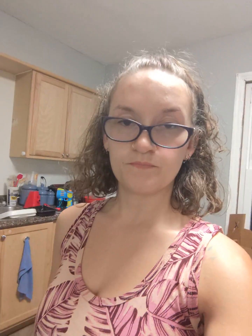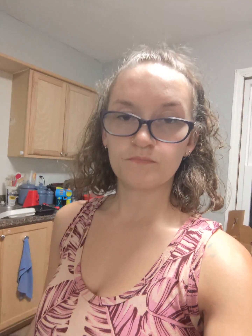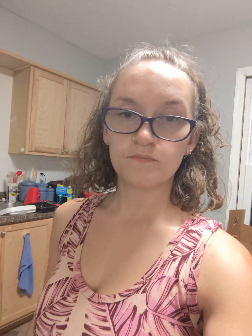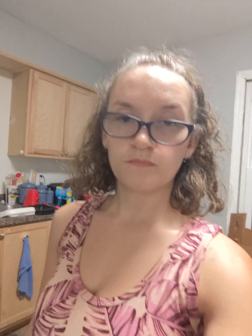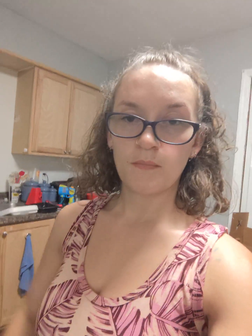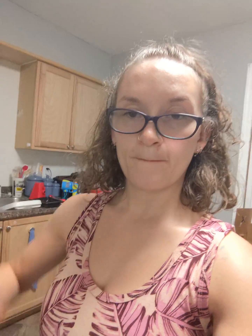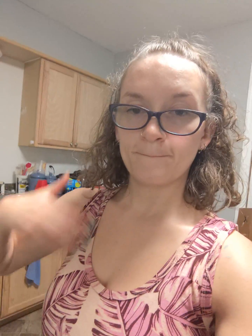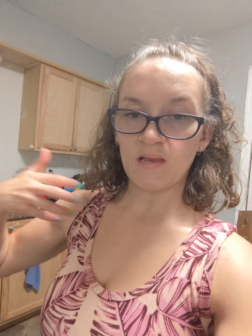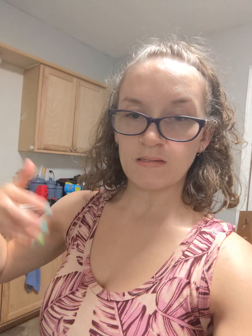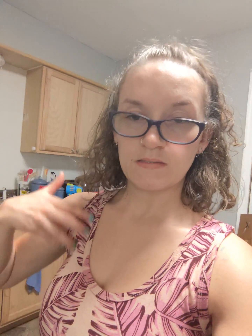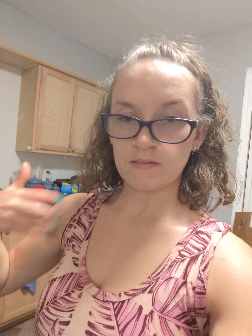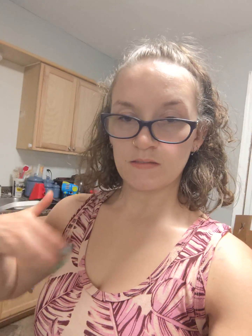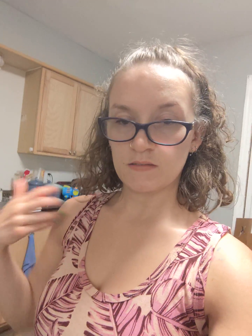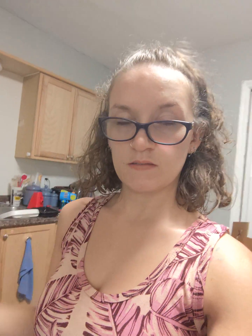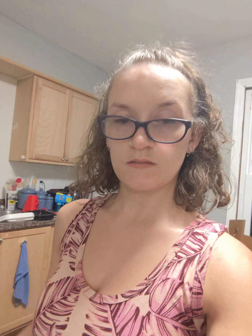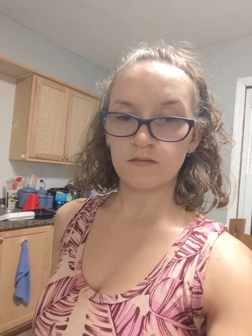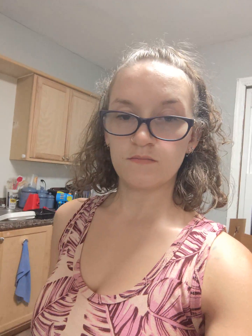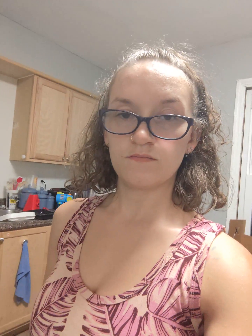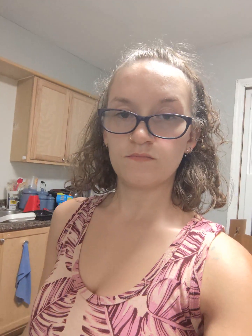monkey